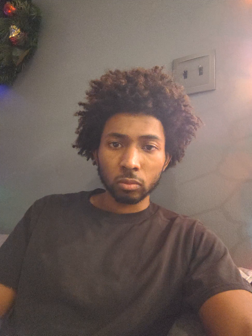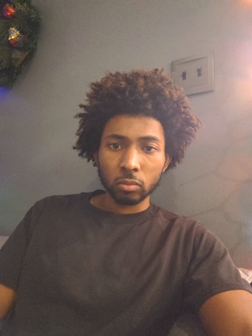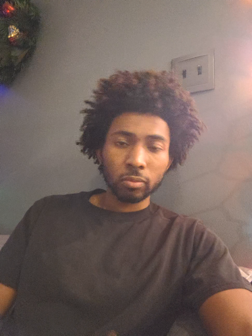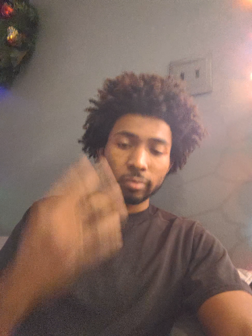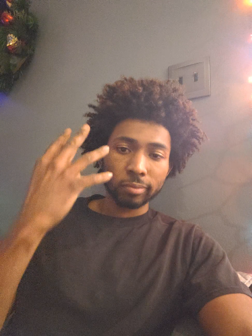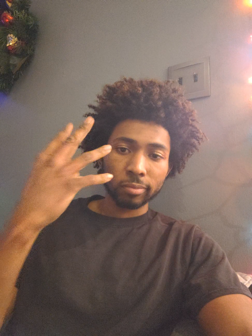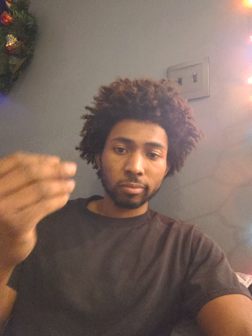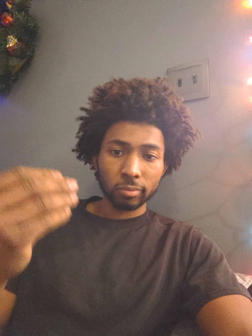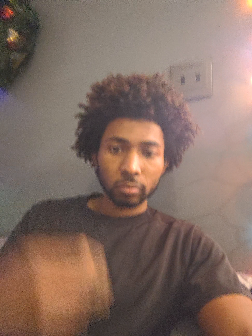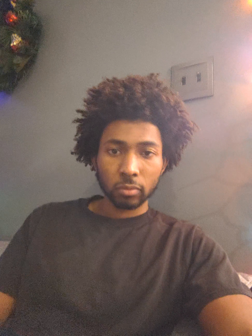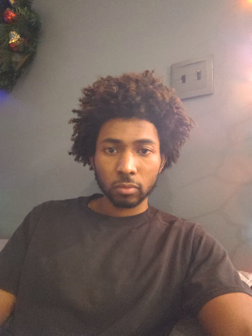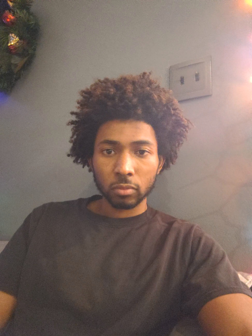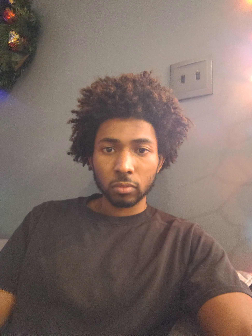go